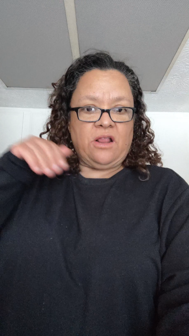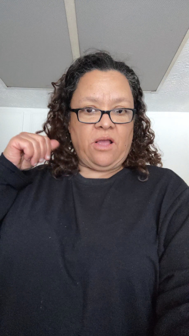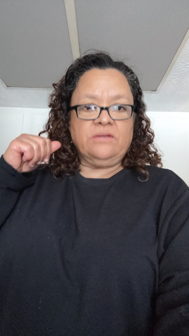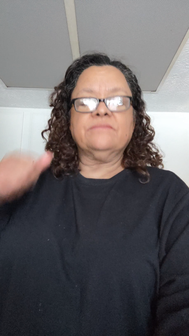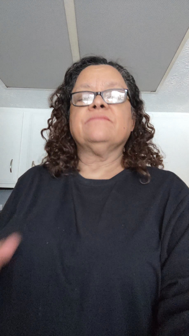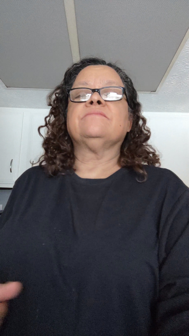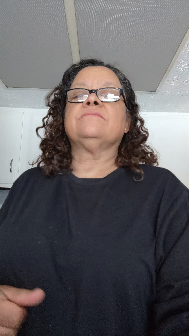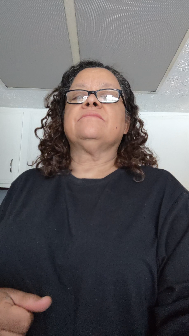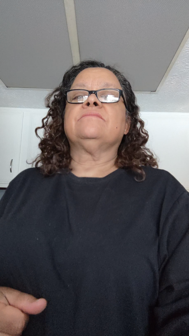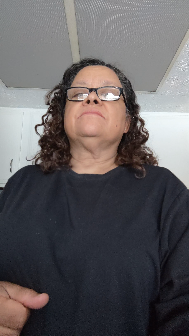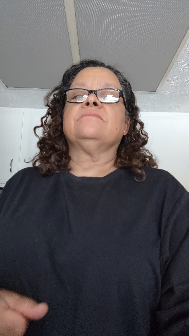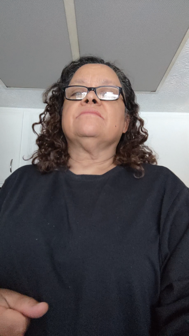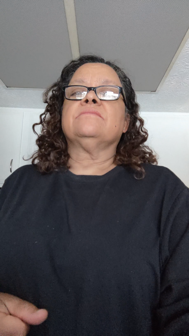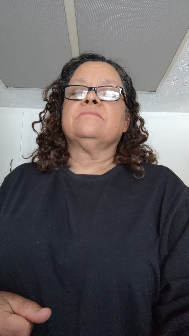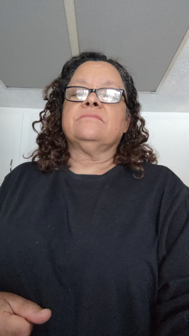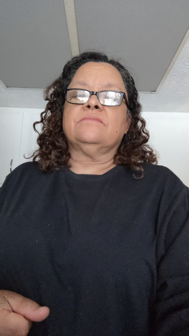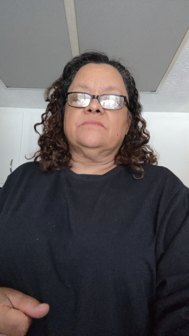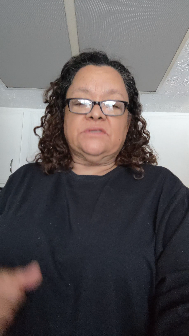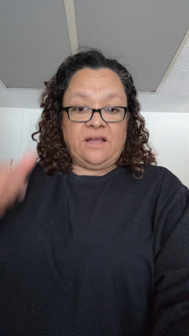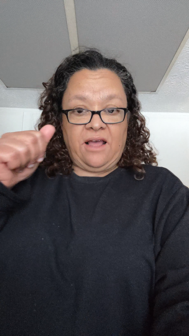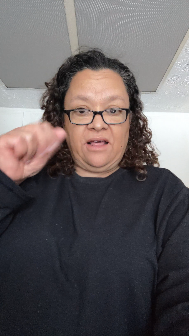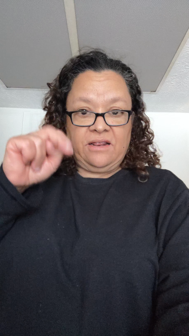an